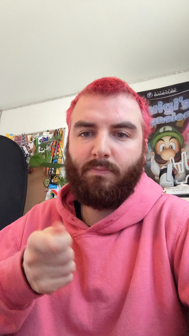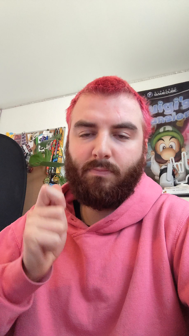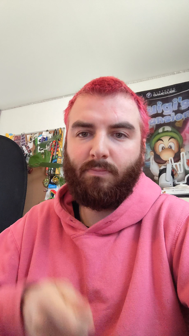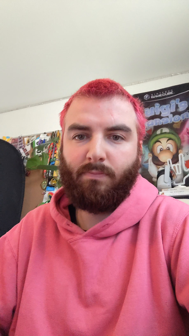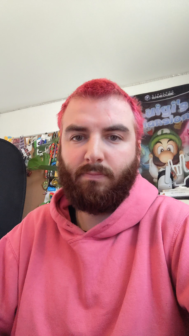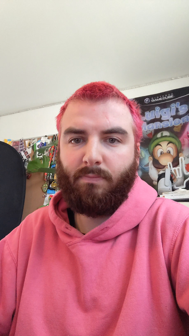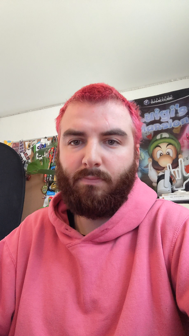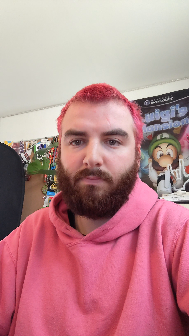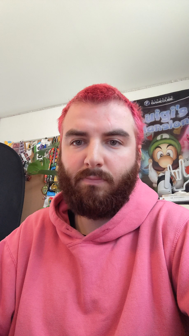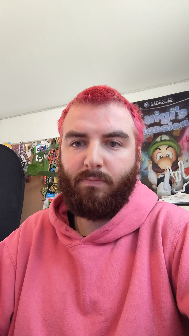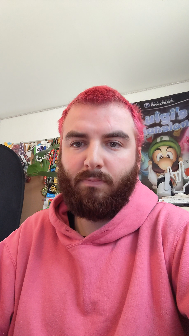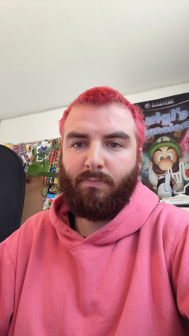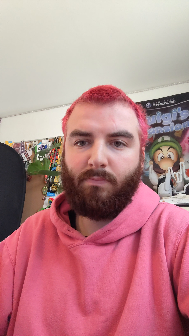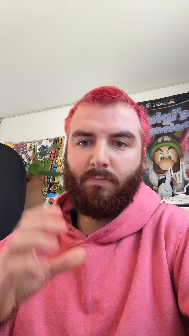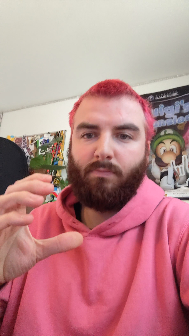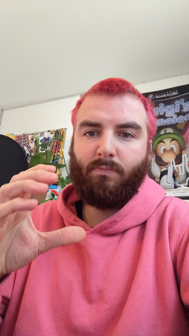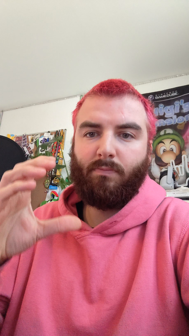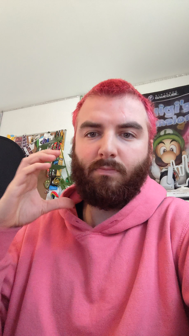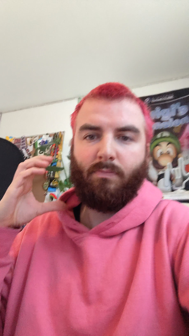bus